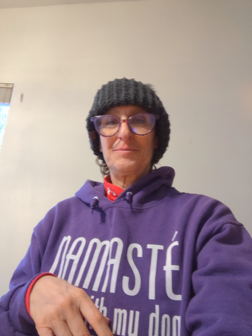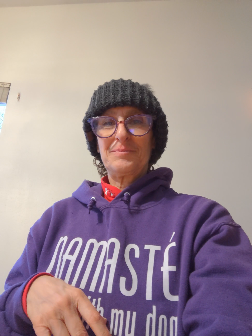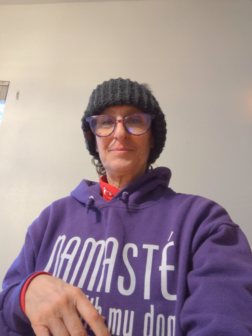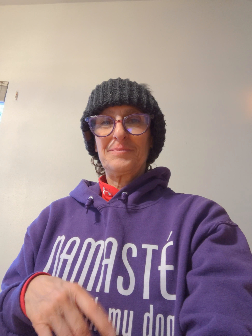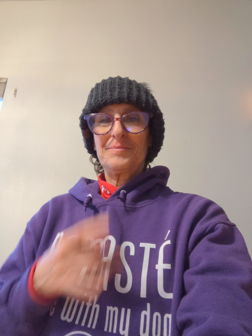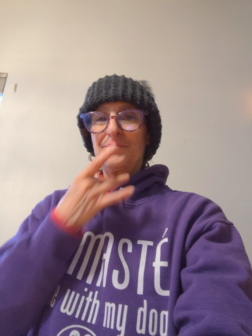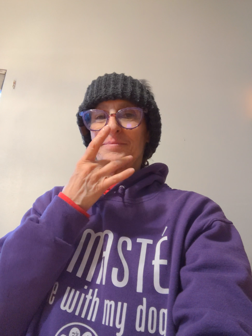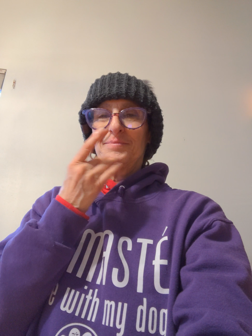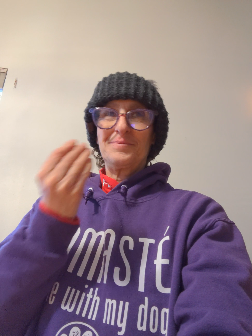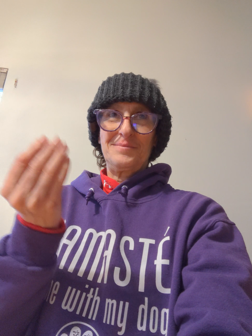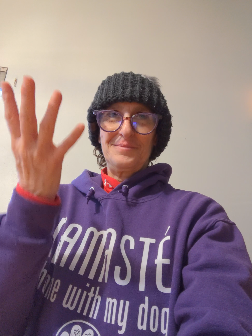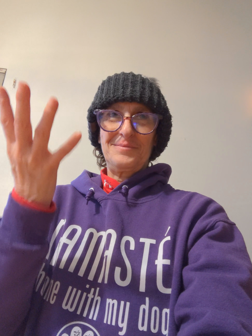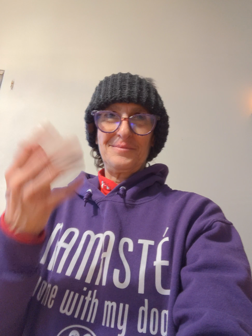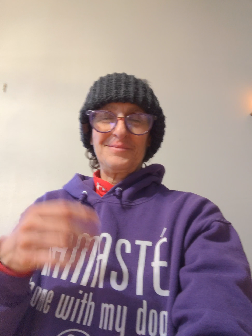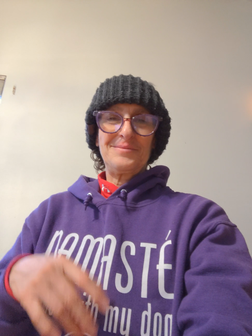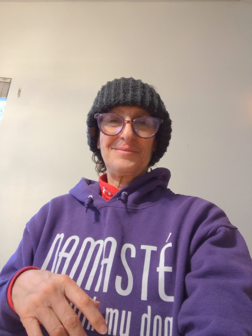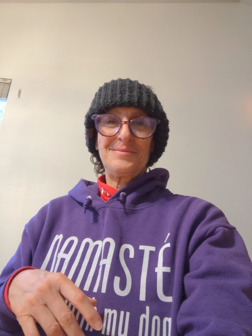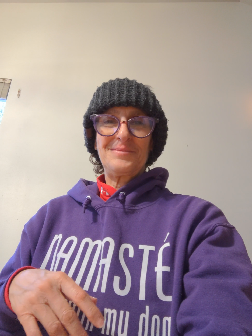lamp